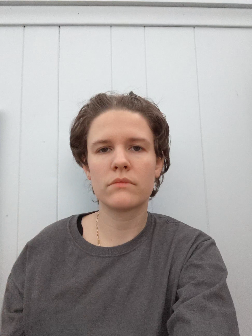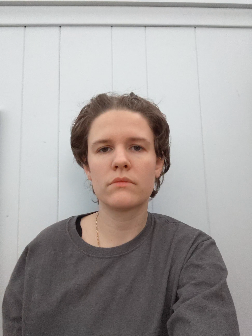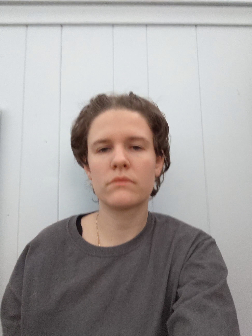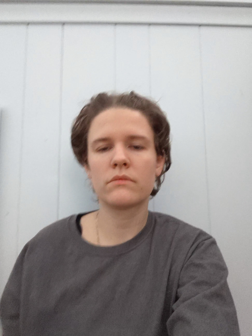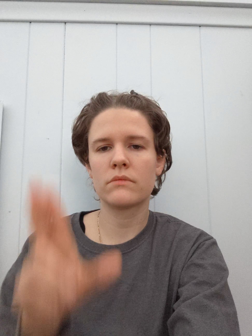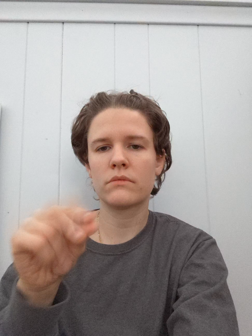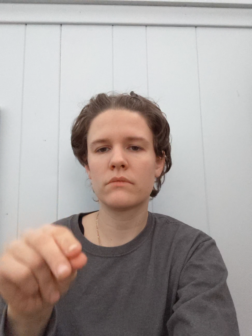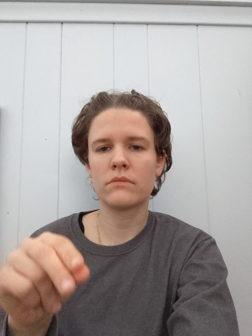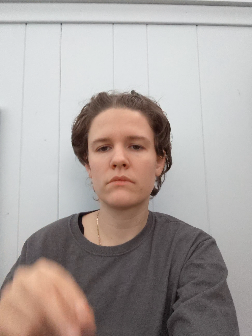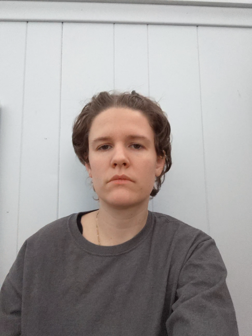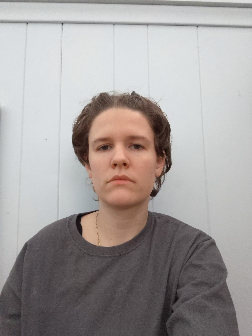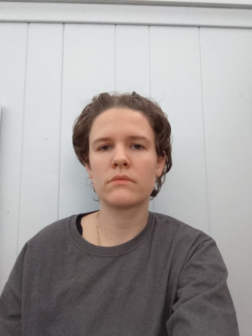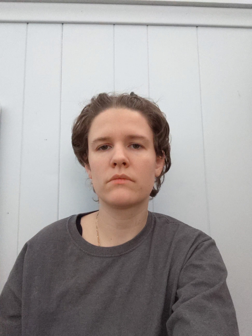no